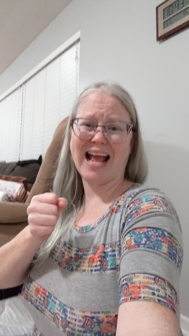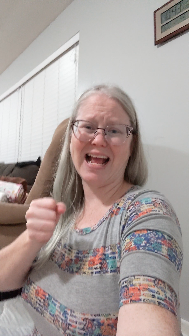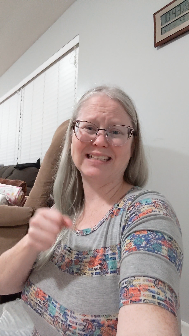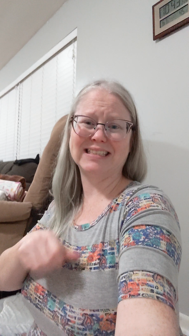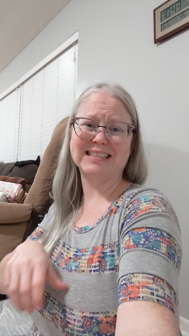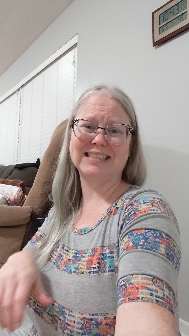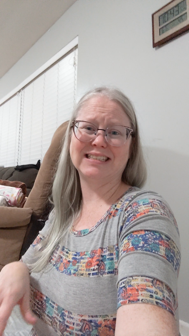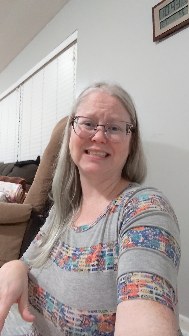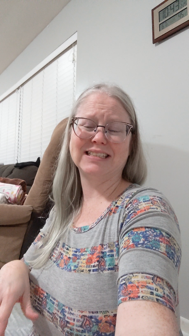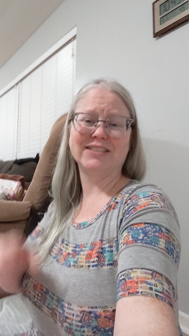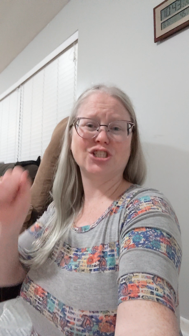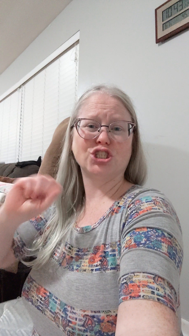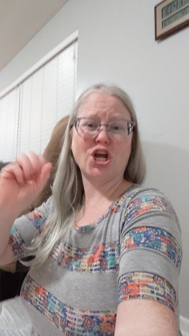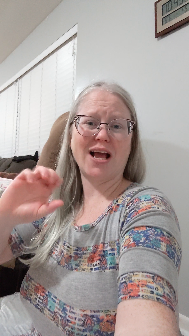shake